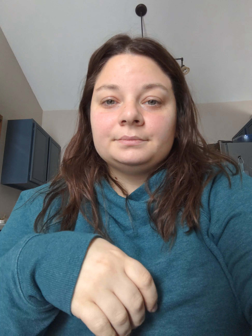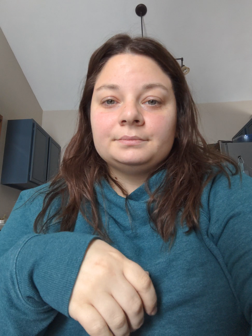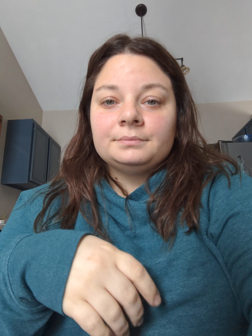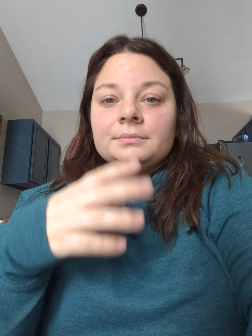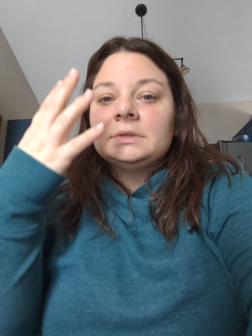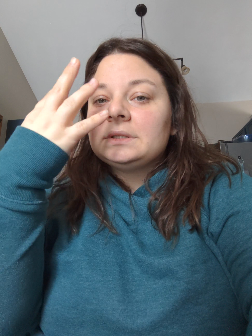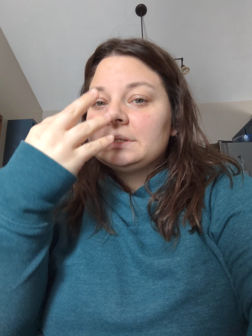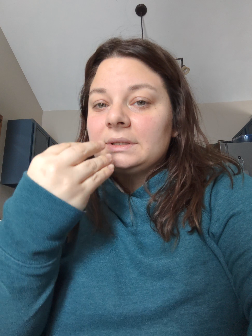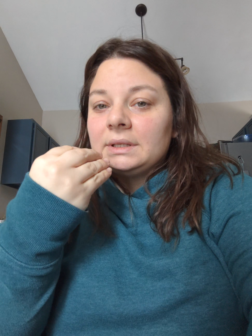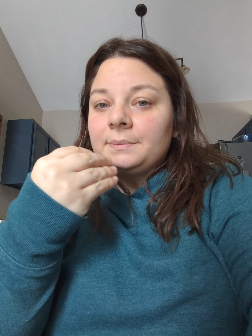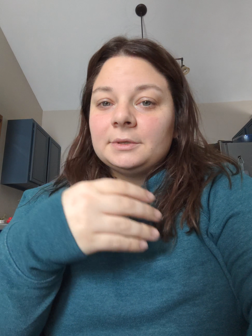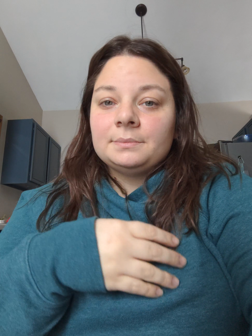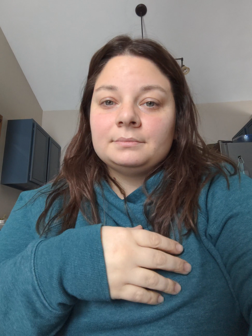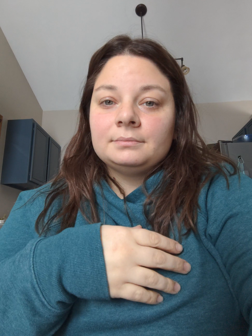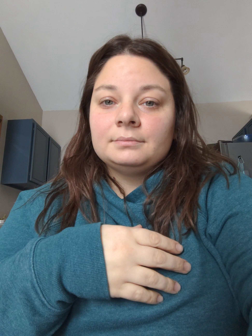sleep